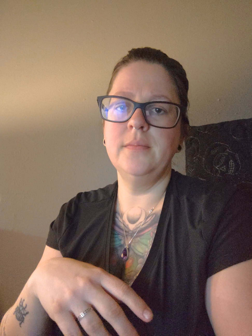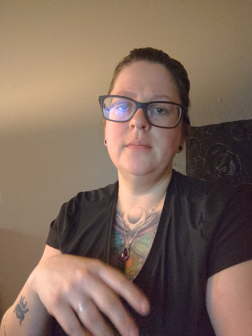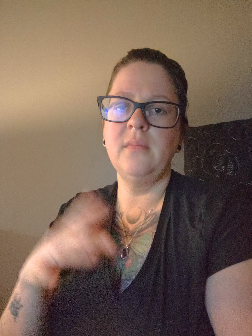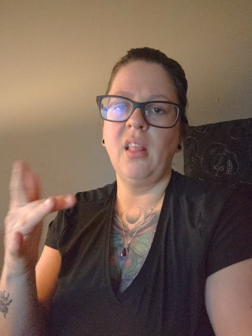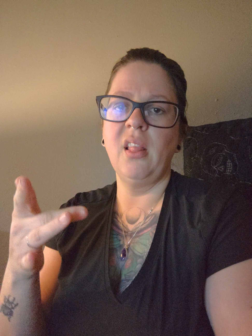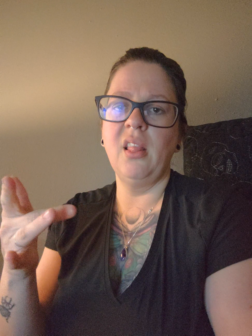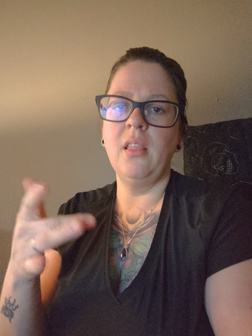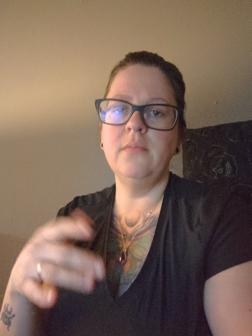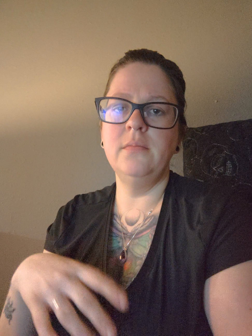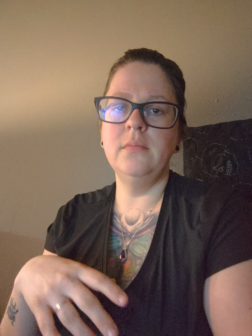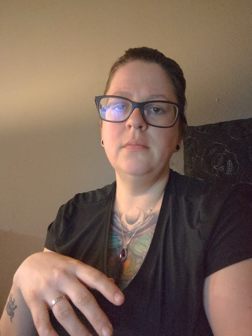yucky